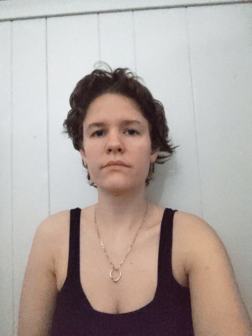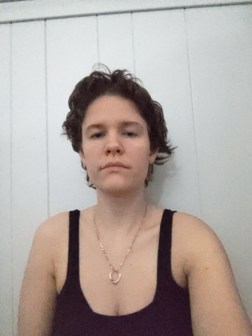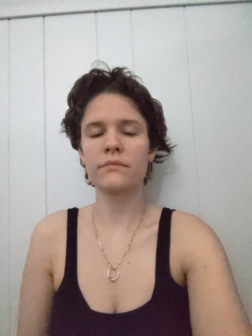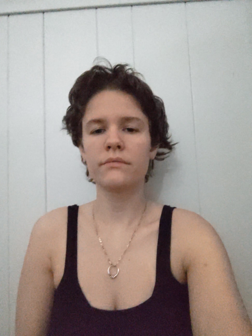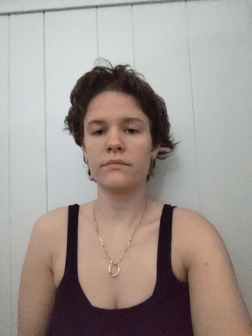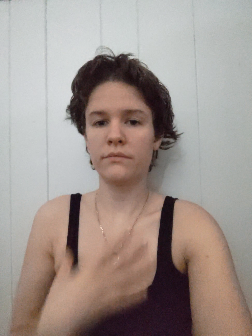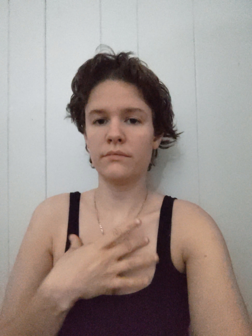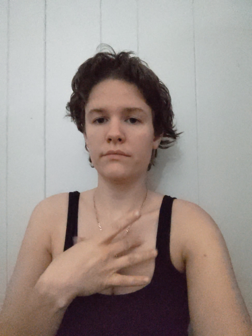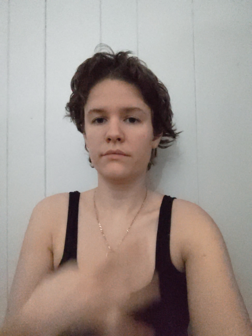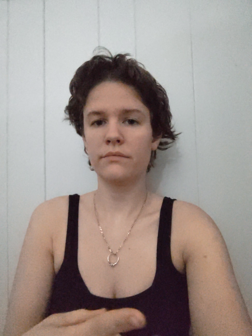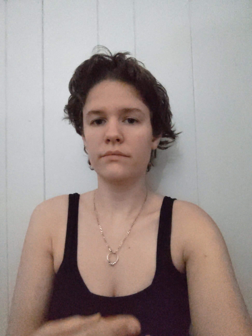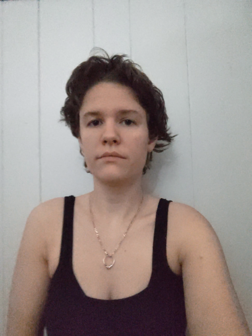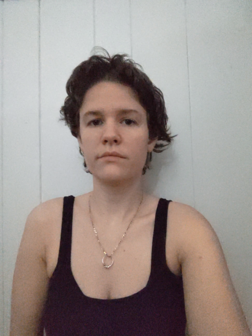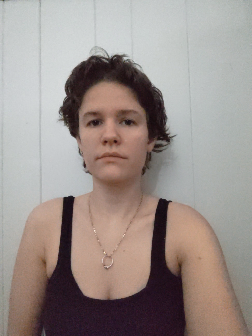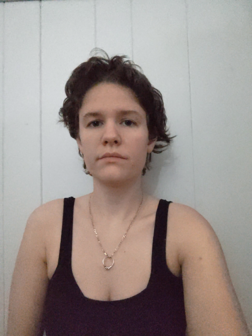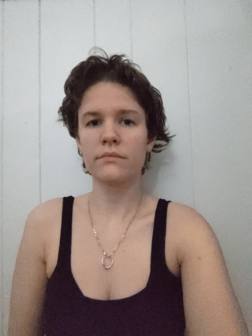like